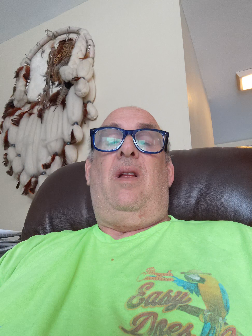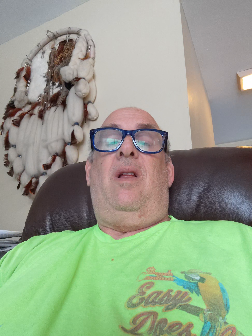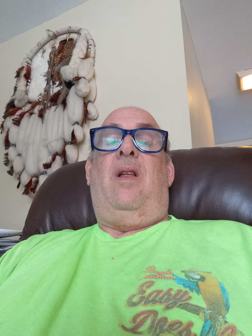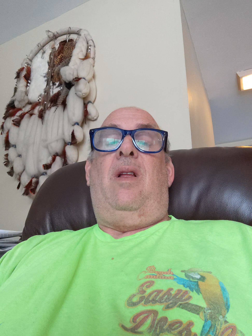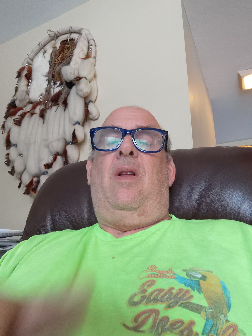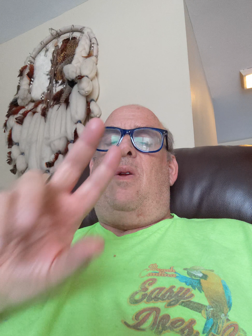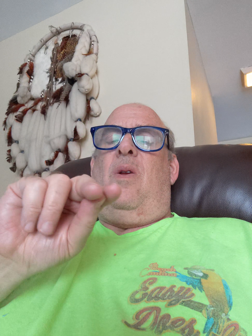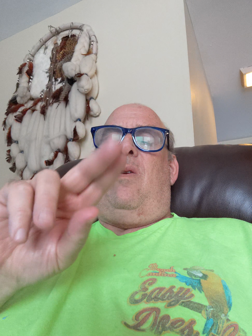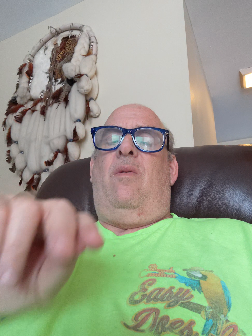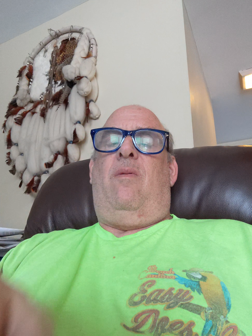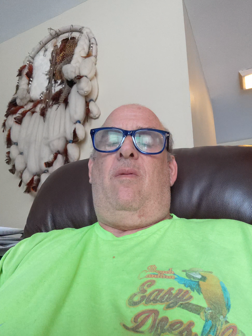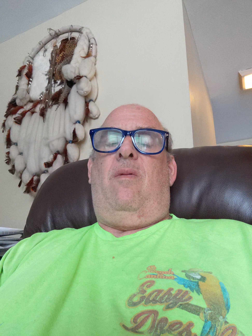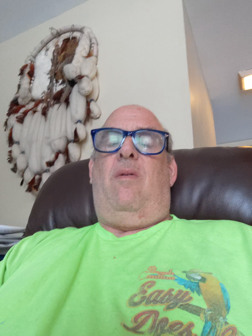no